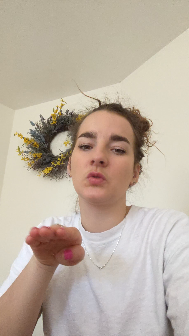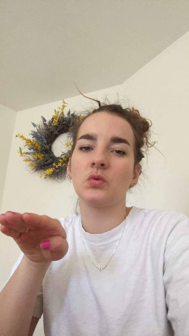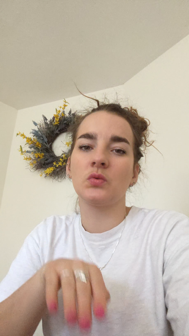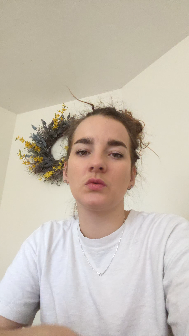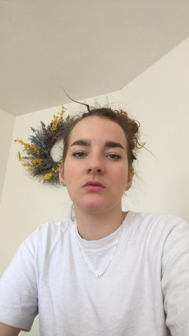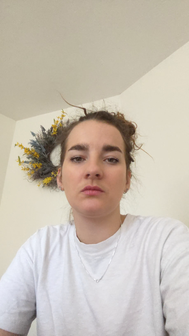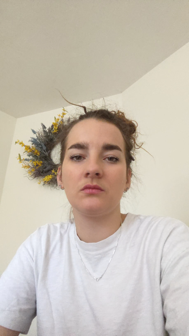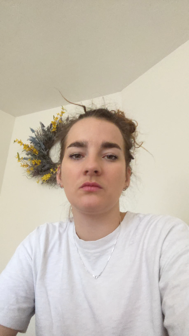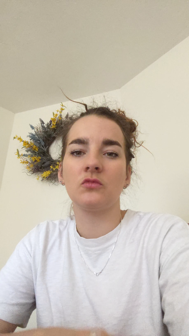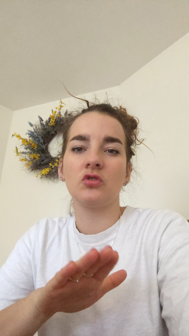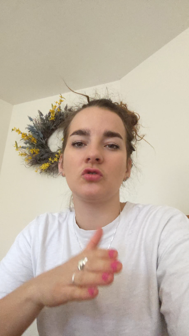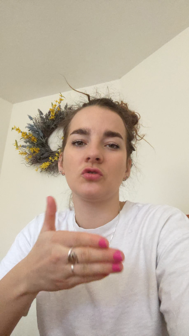cook